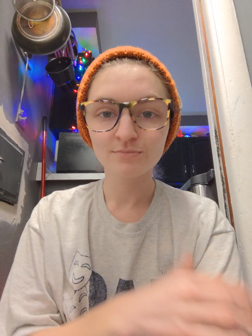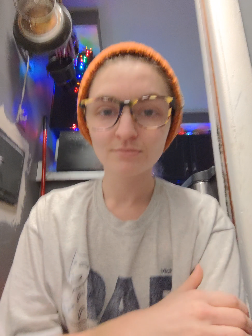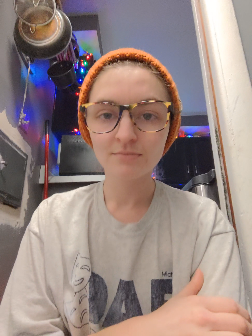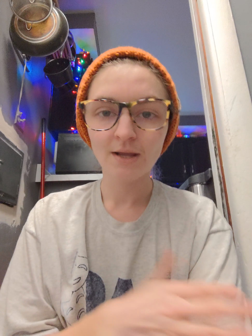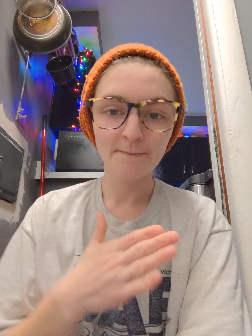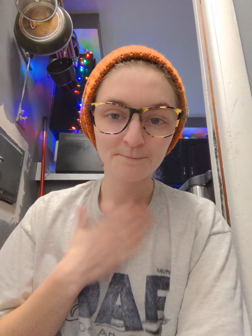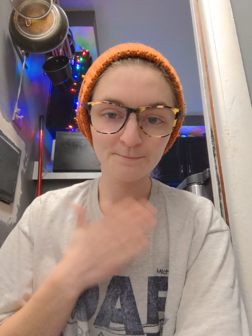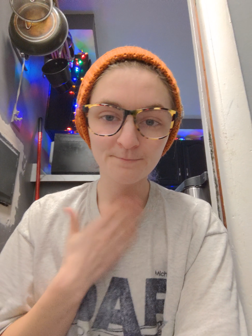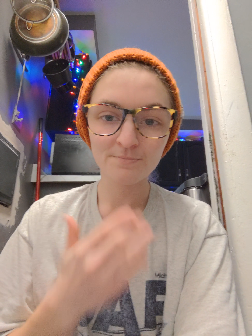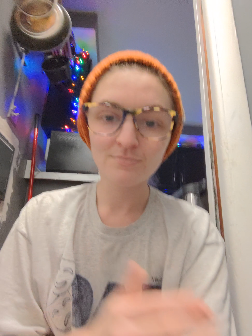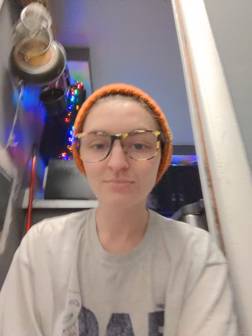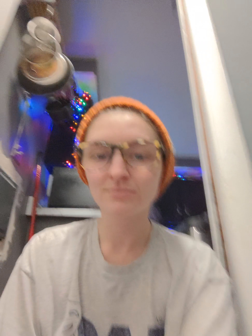happy